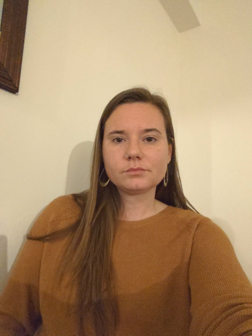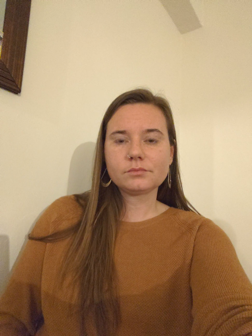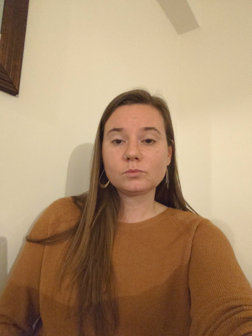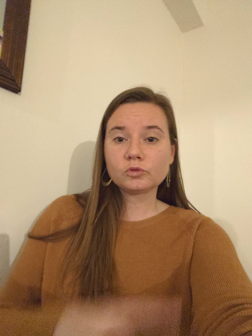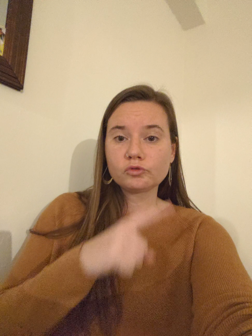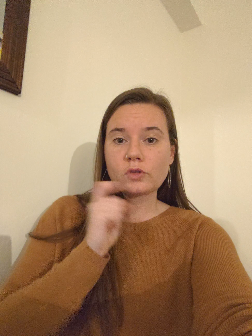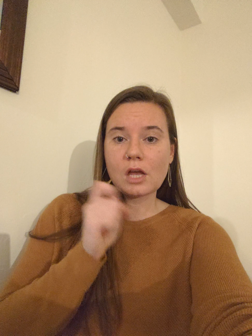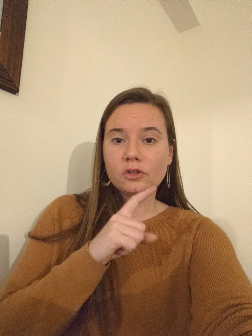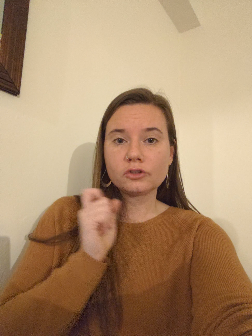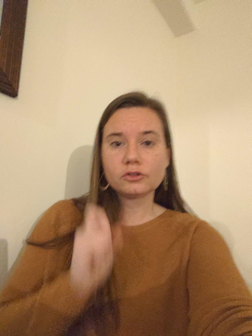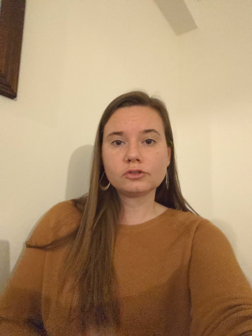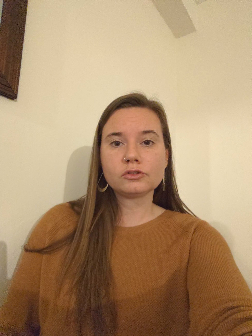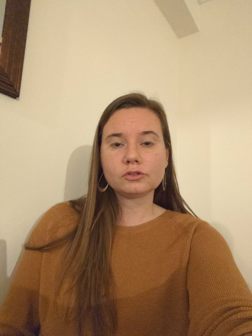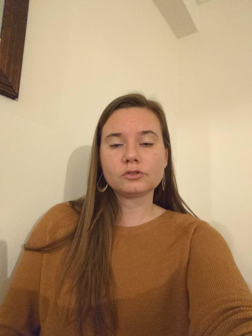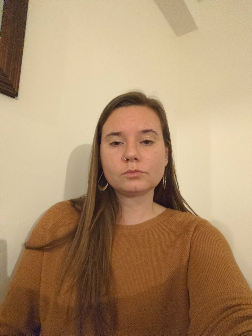dryer